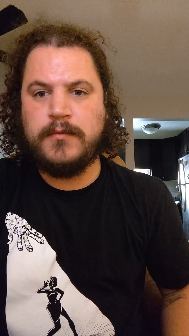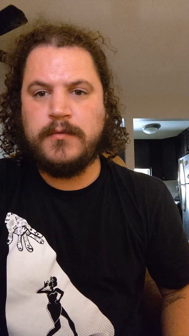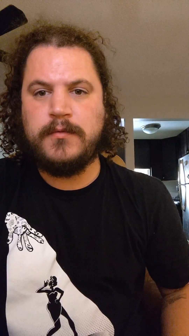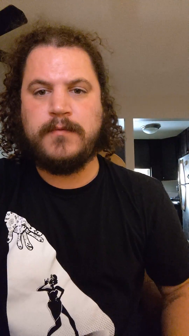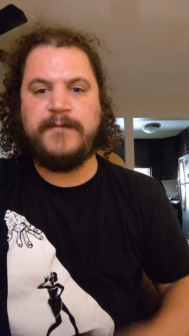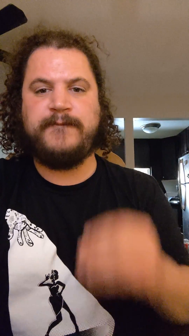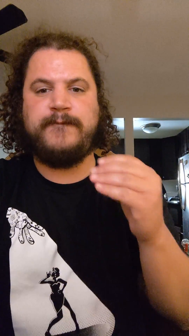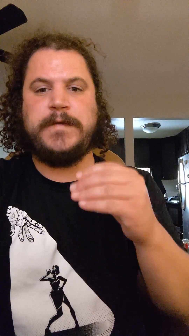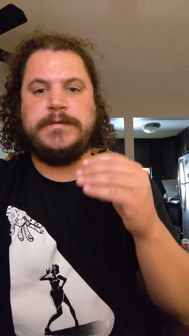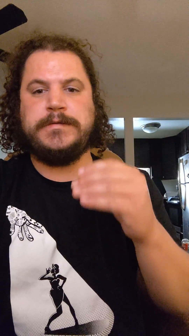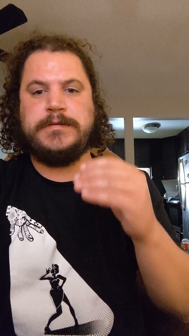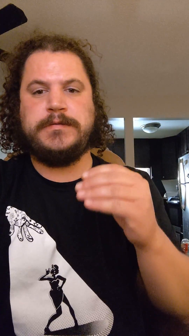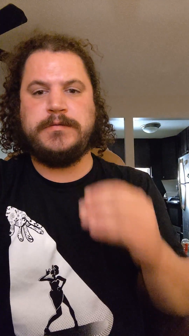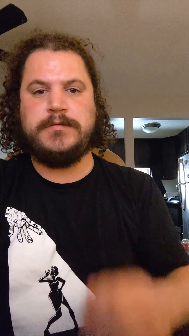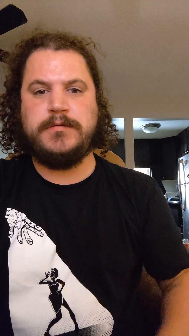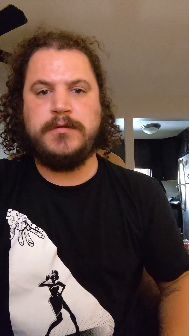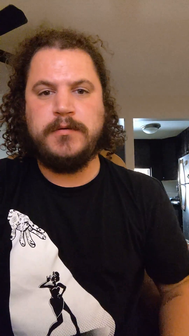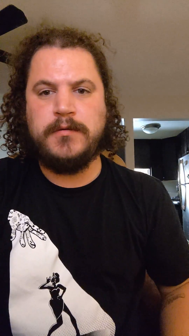fix